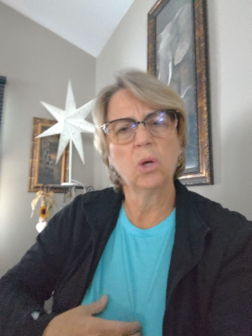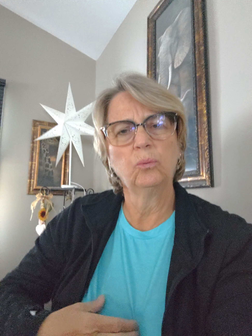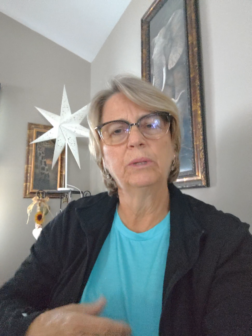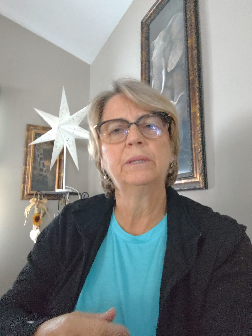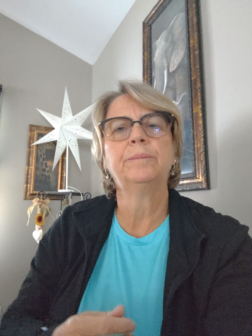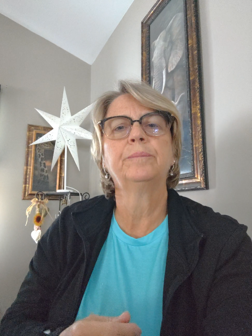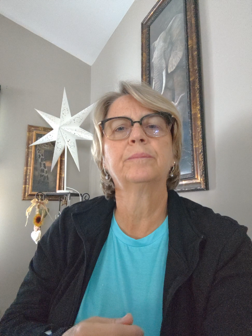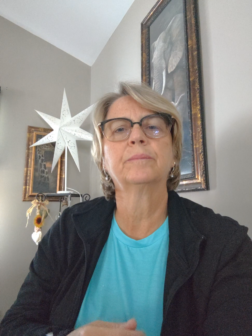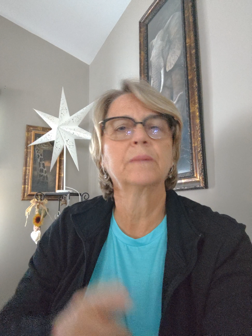hungry